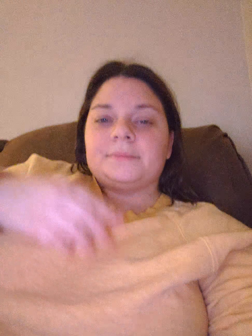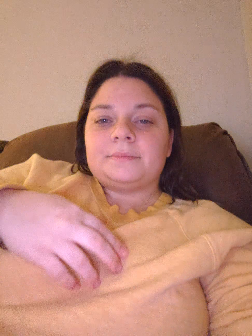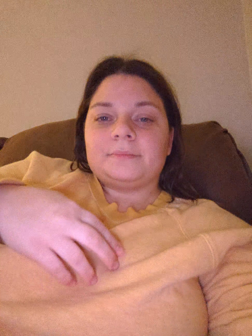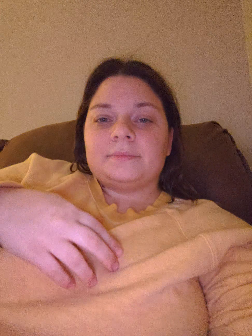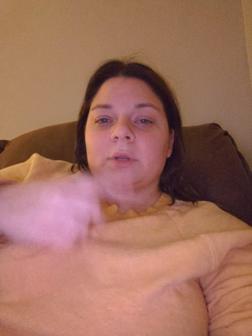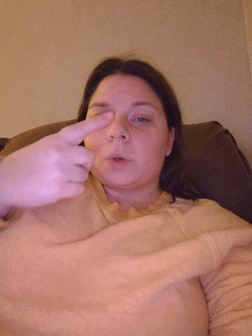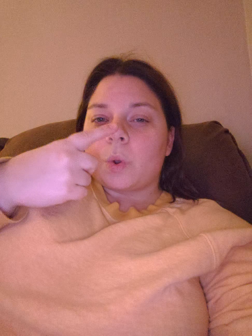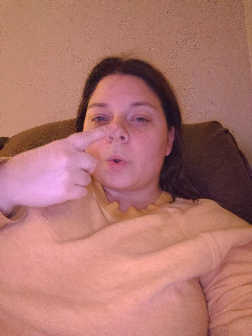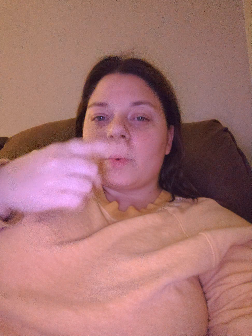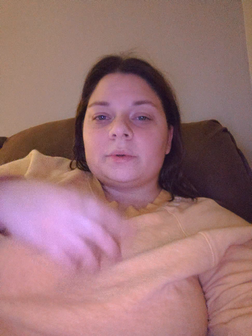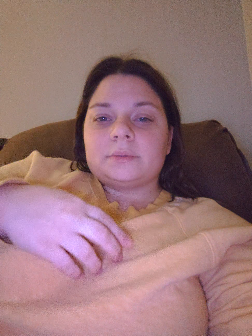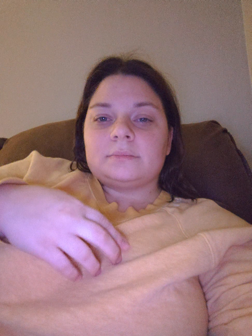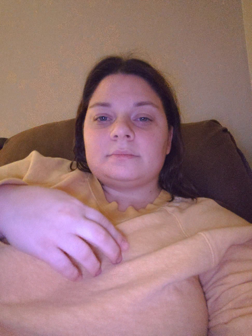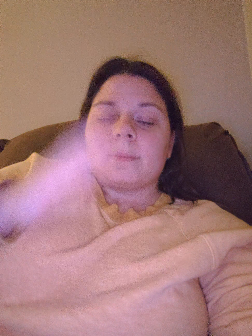nose